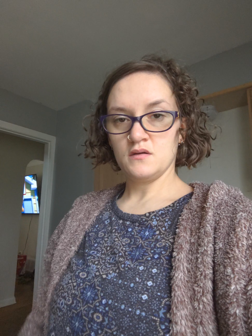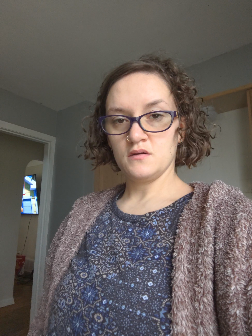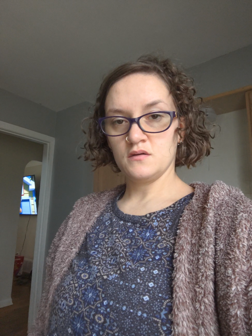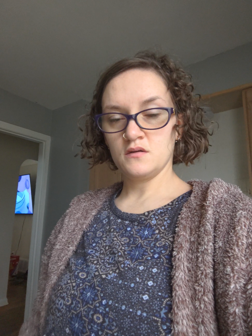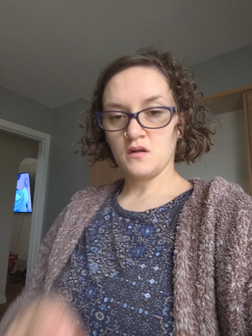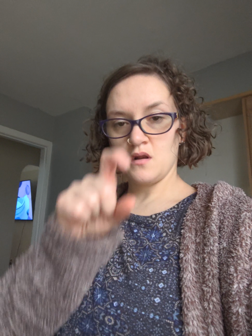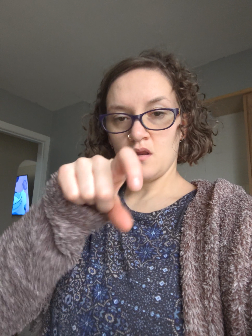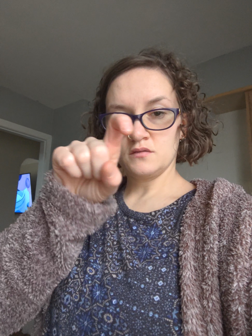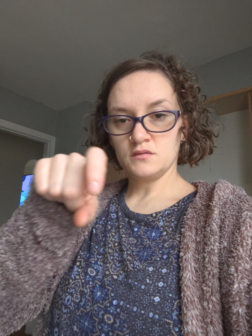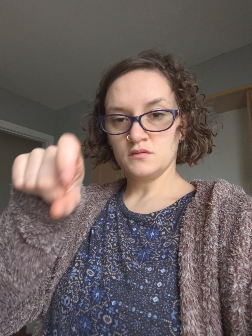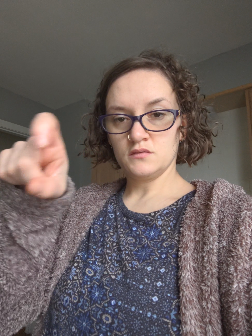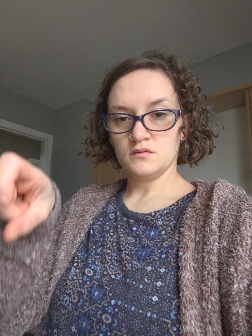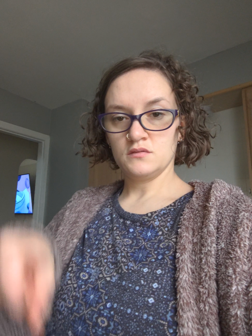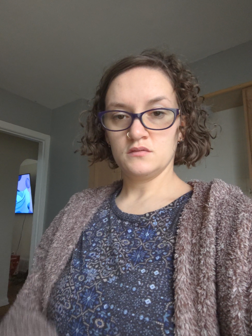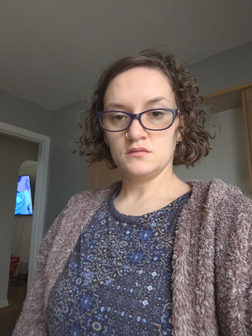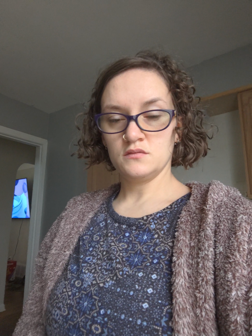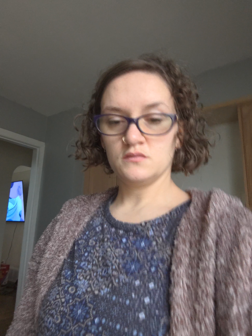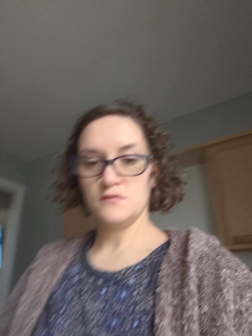closet